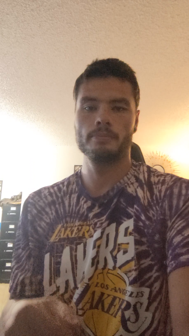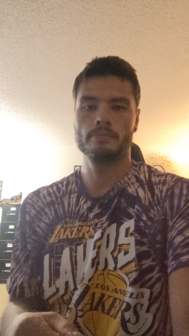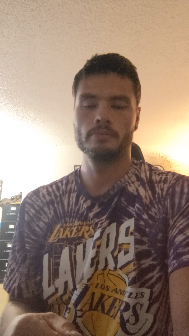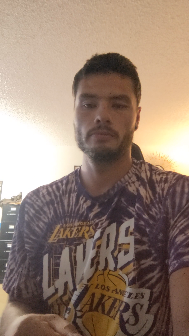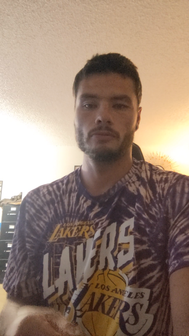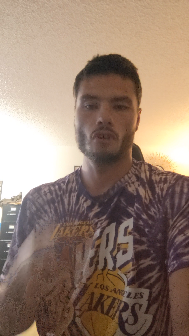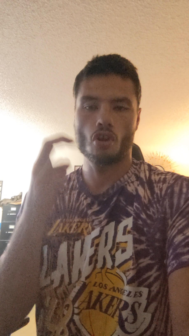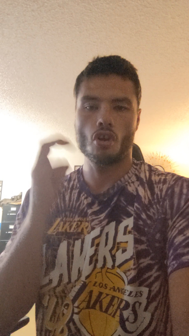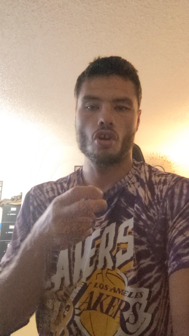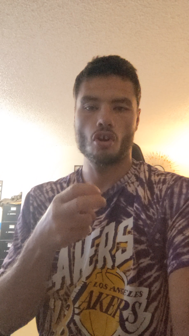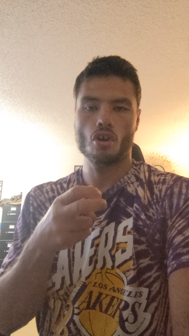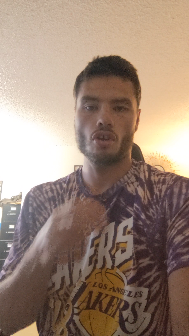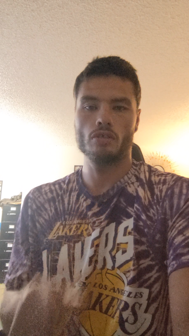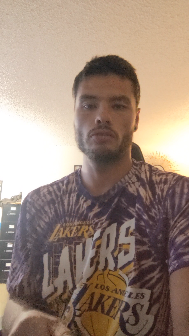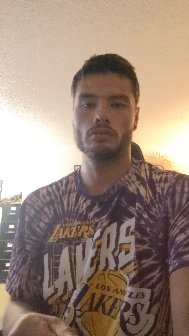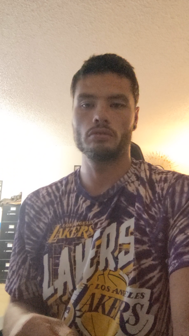hard